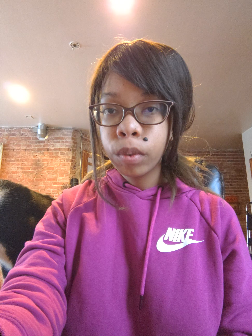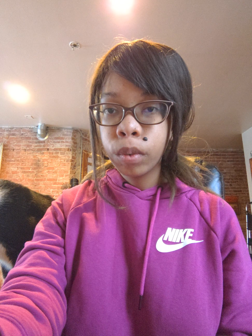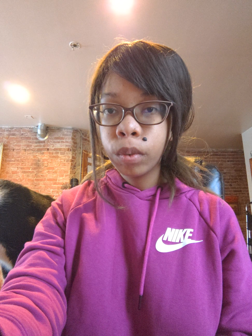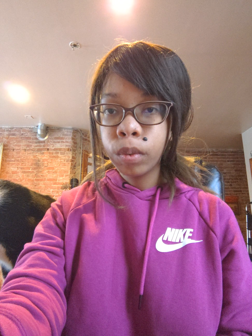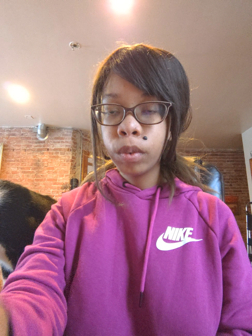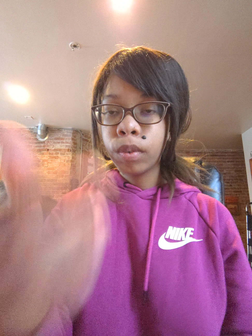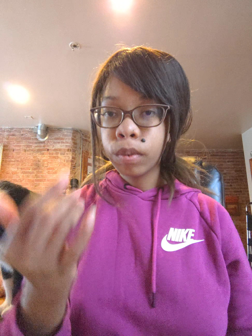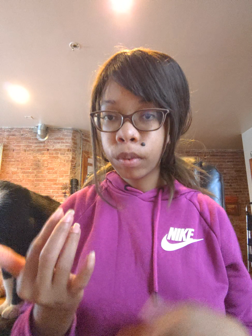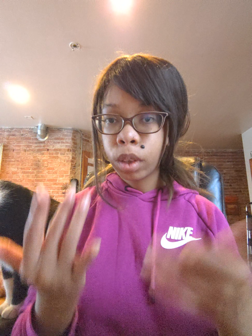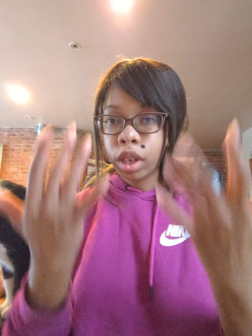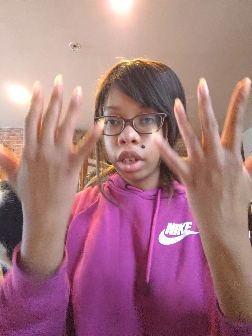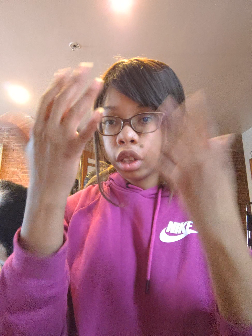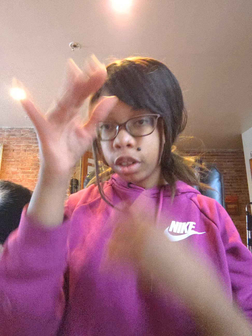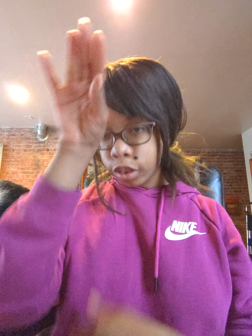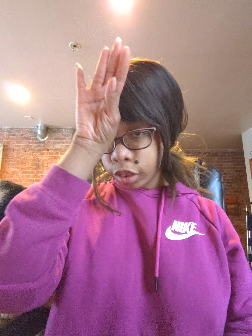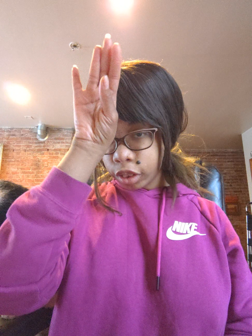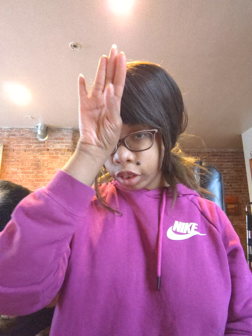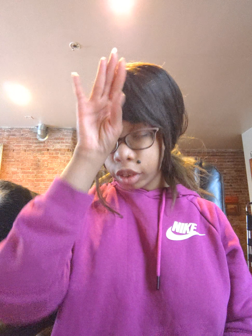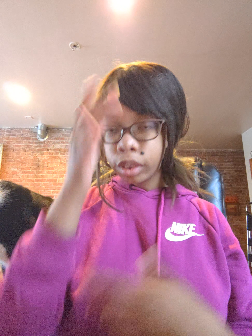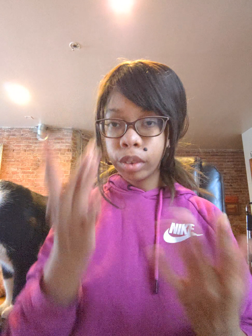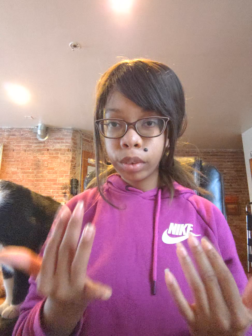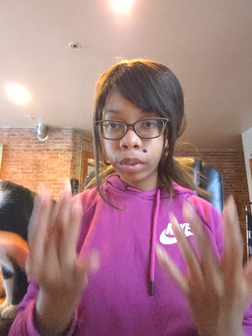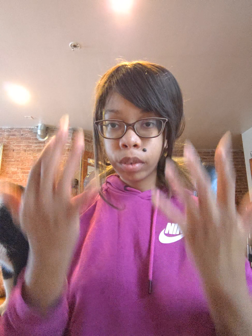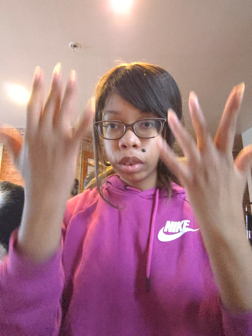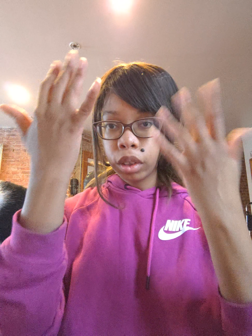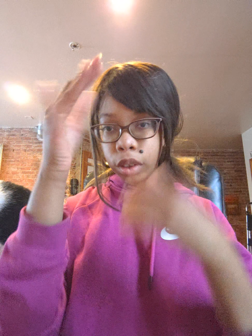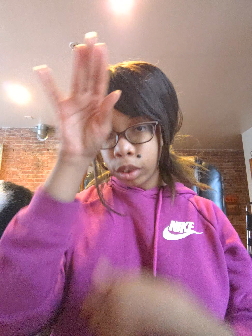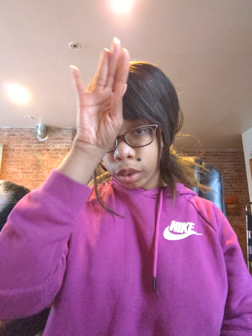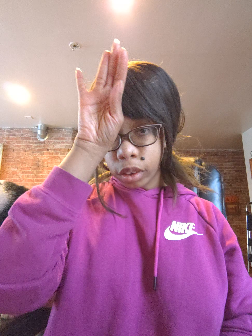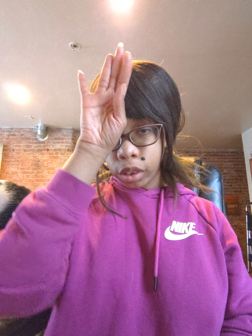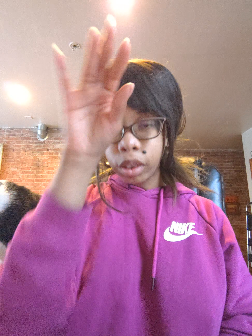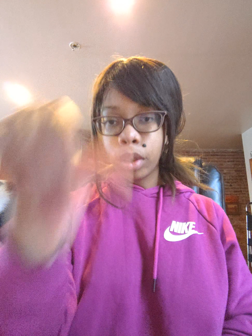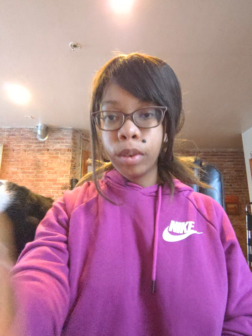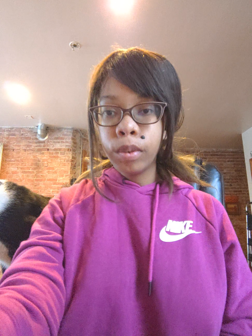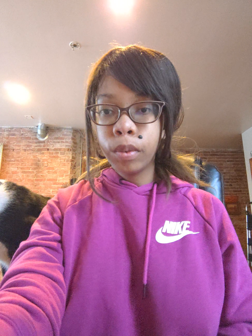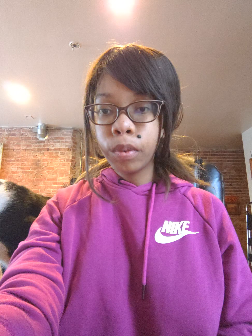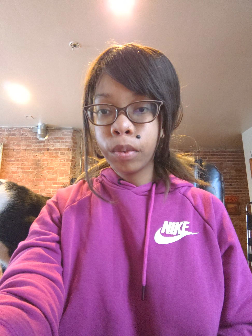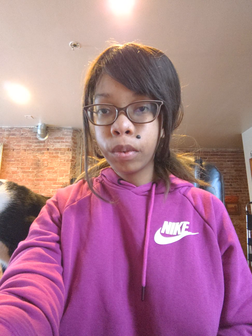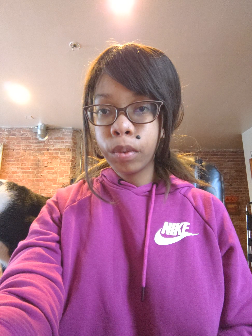fireman